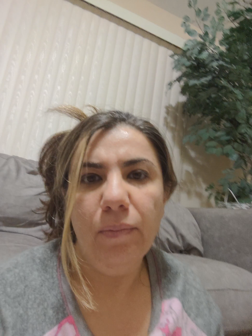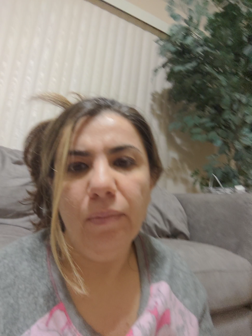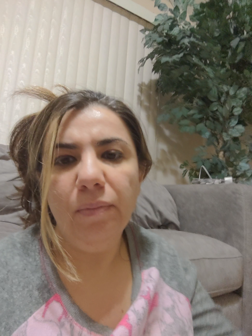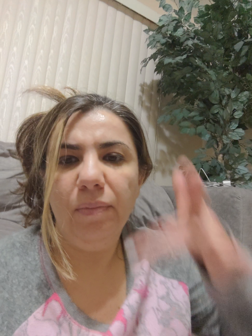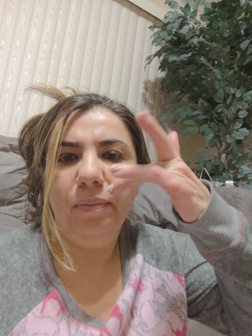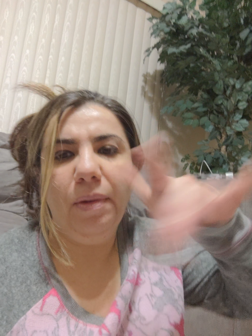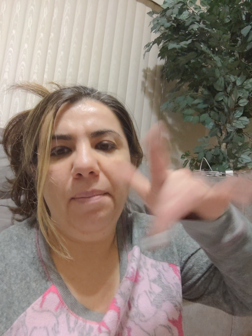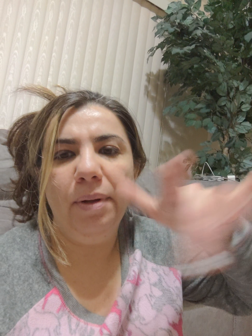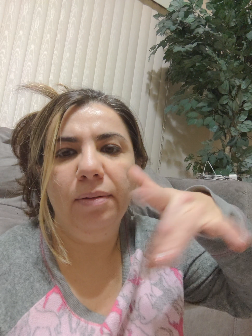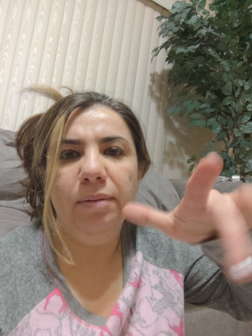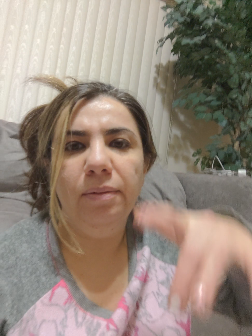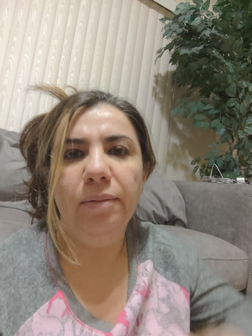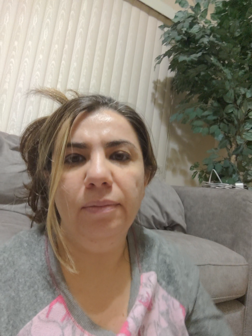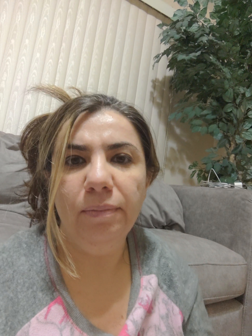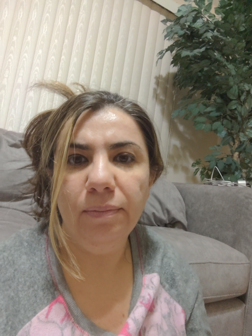empty